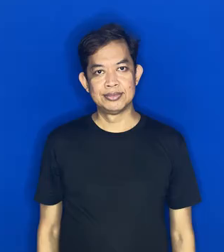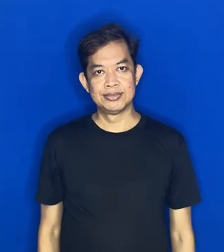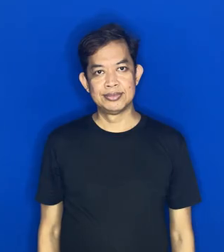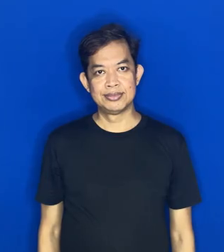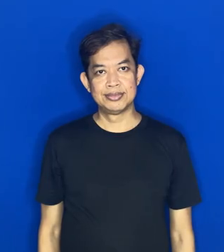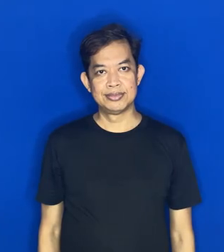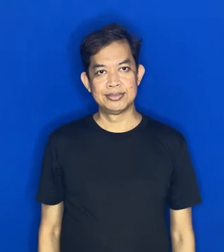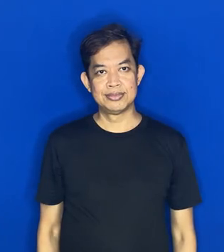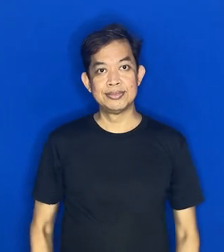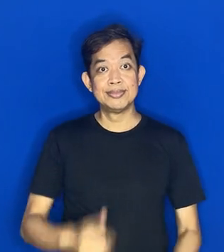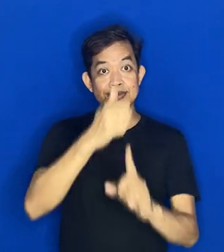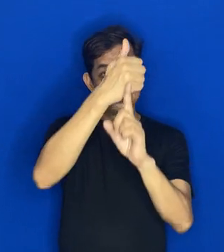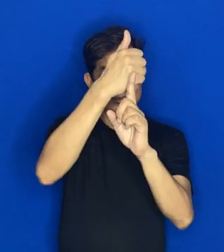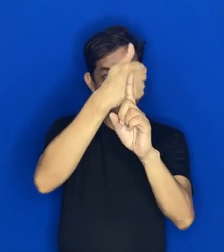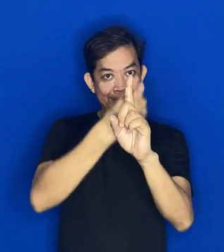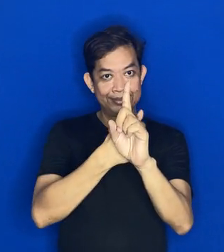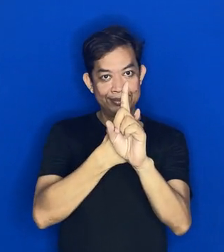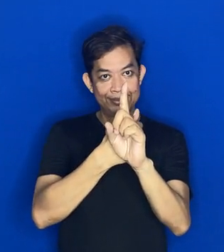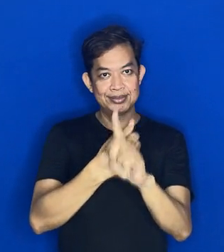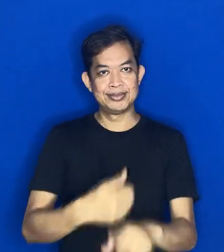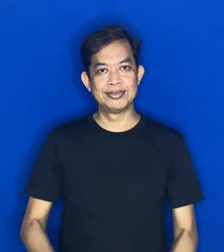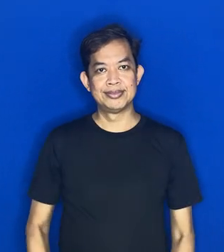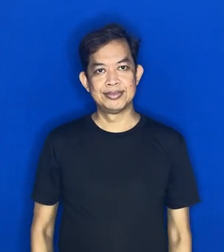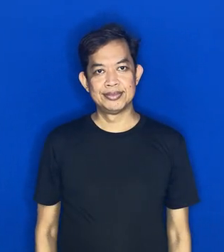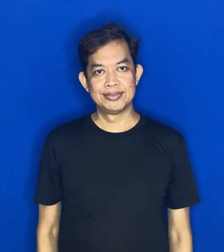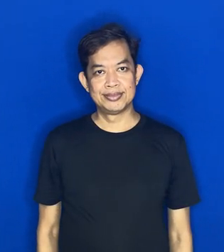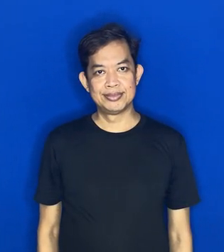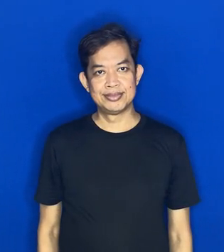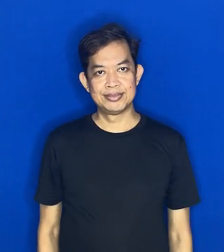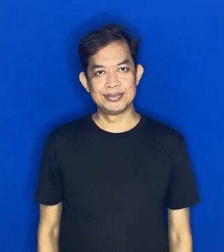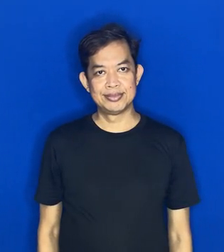april